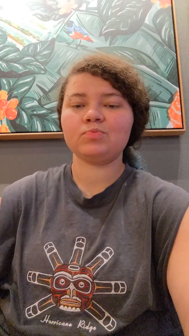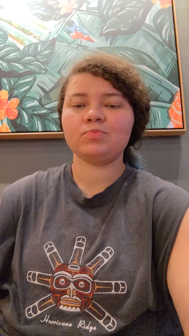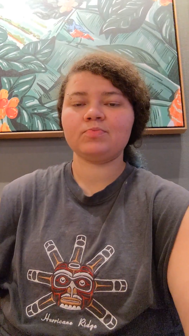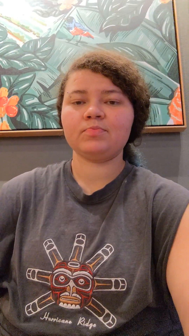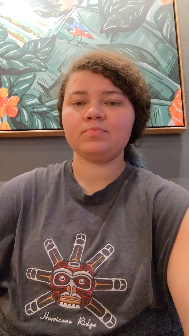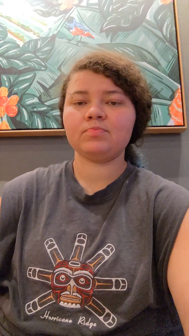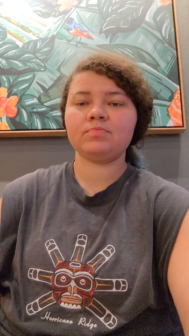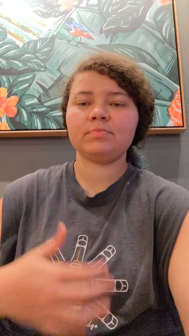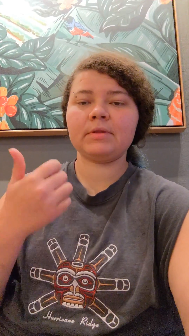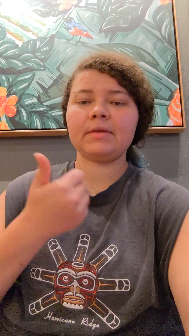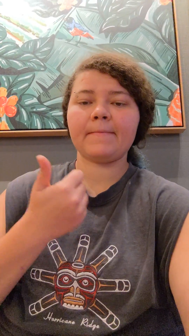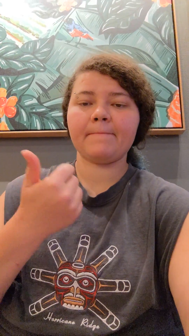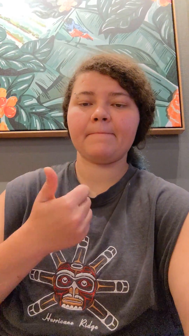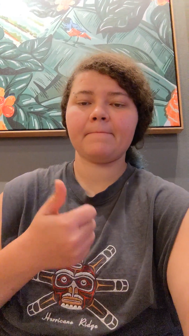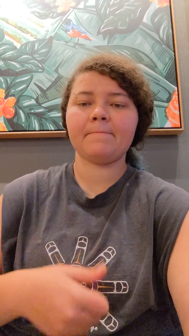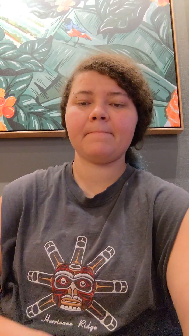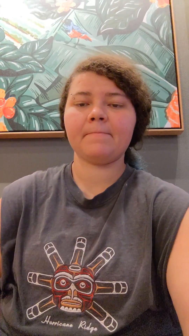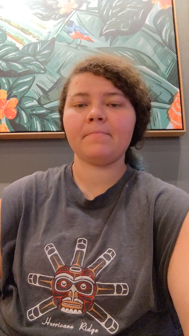game